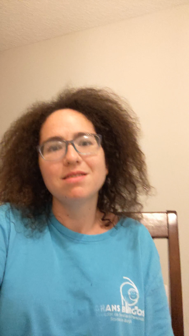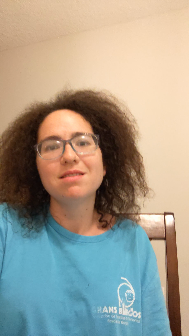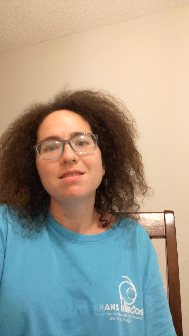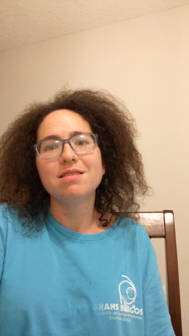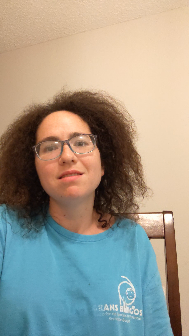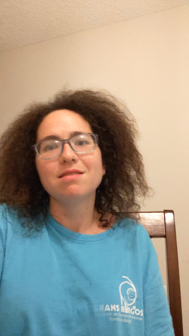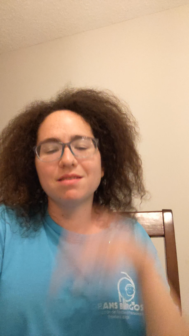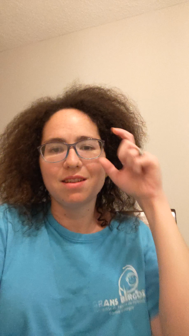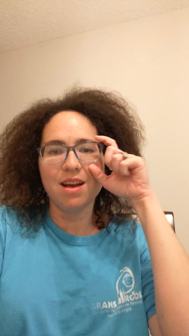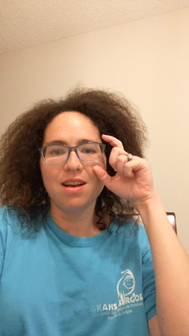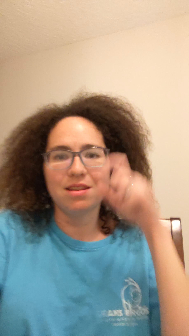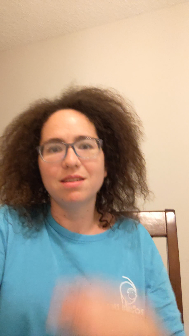glasses